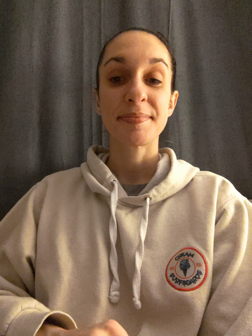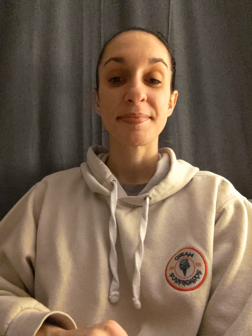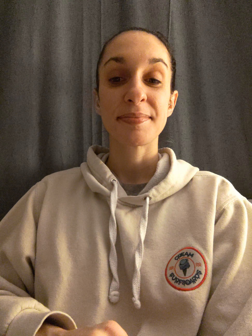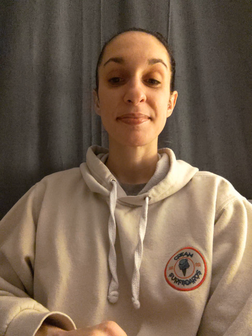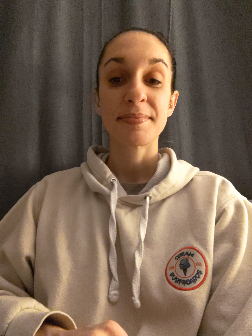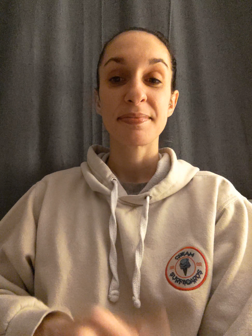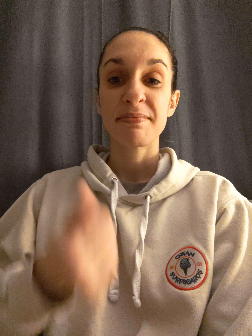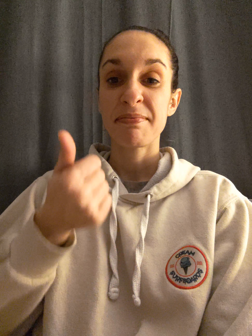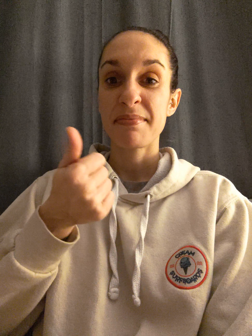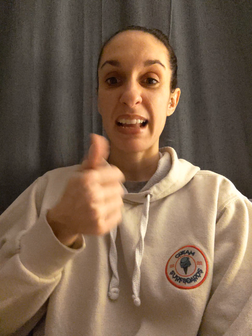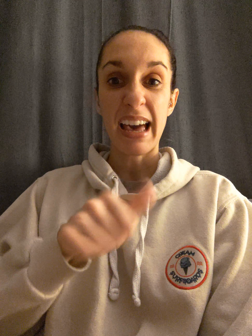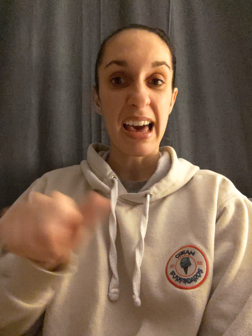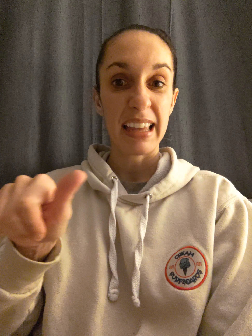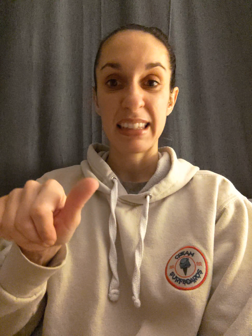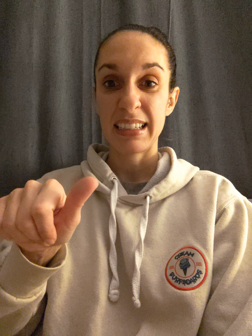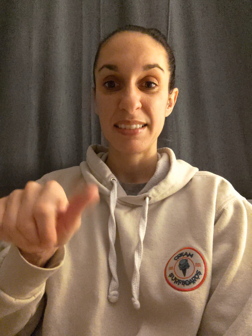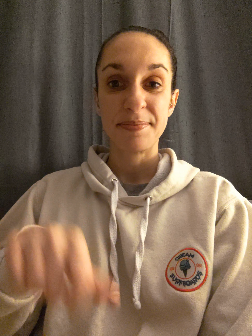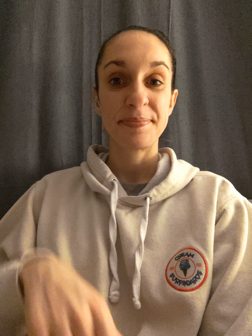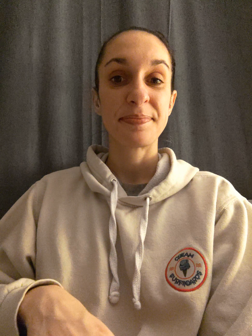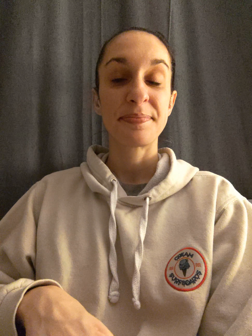any